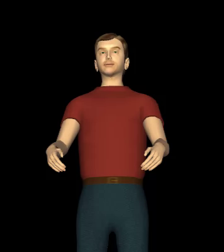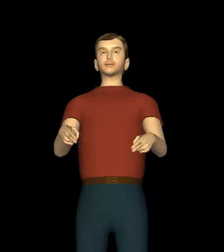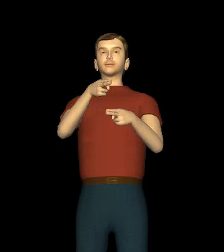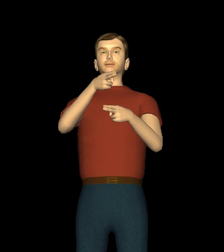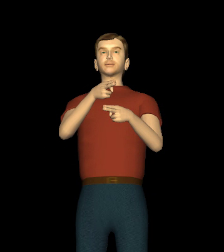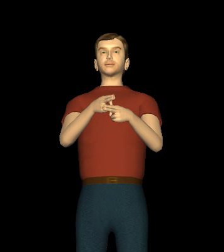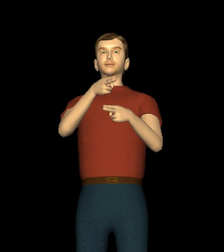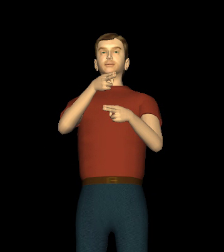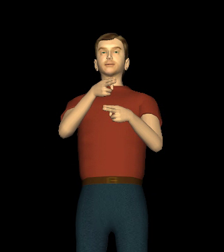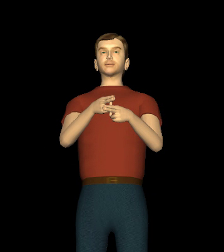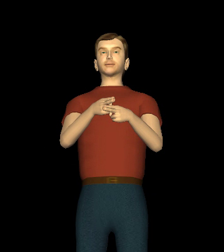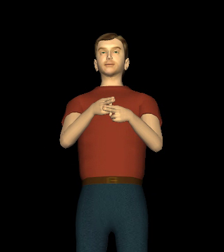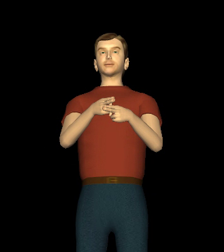لقب